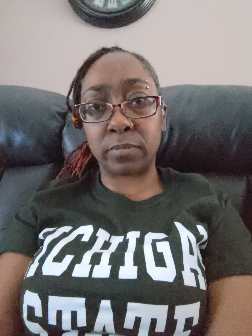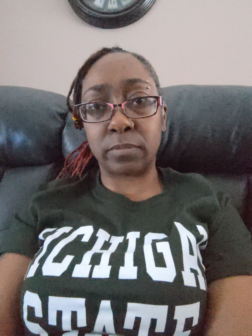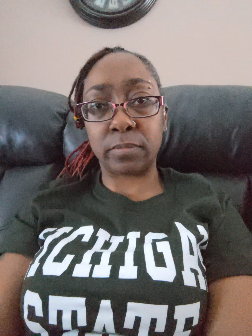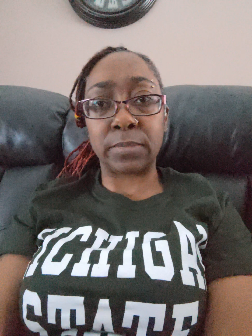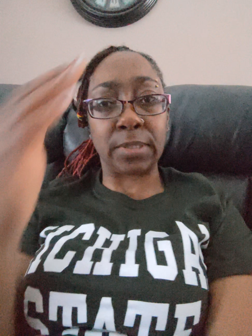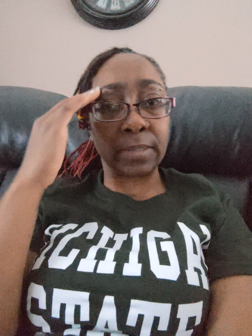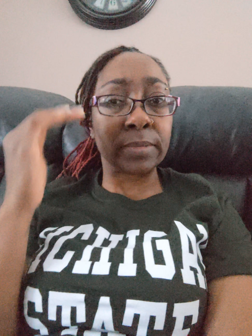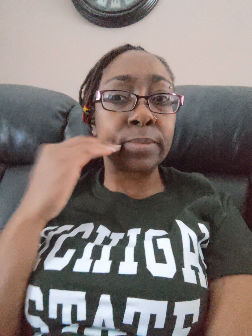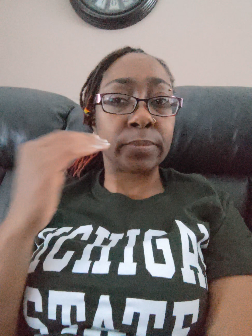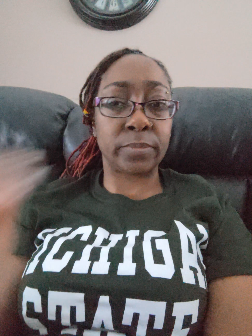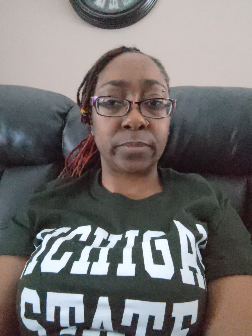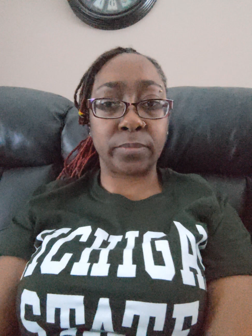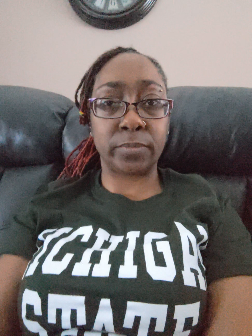head